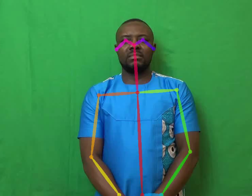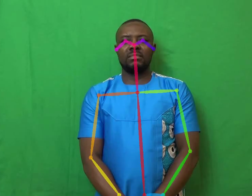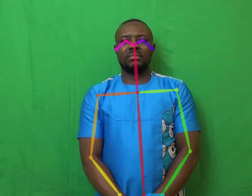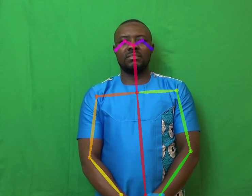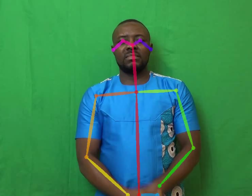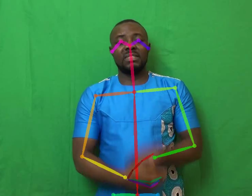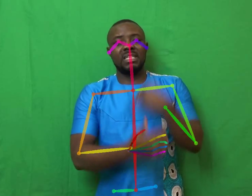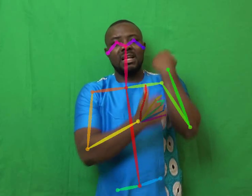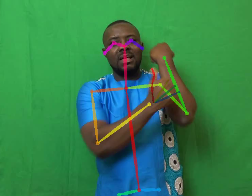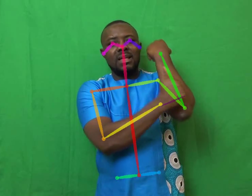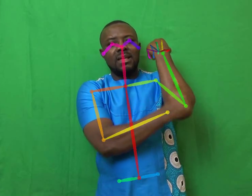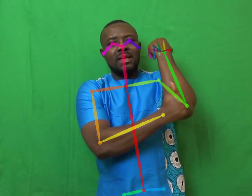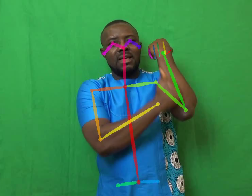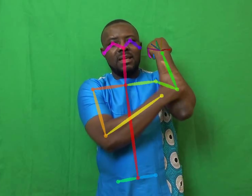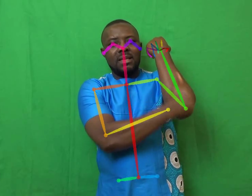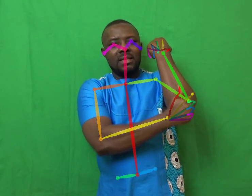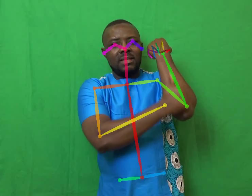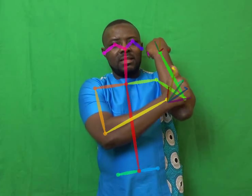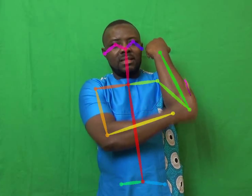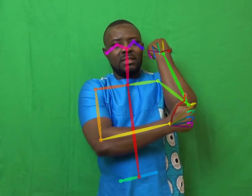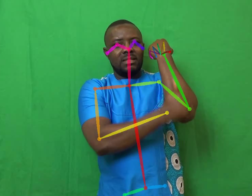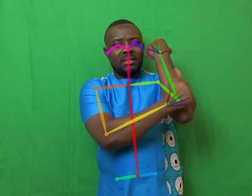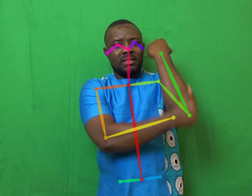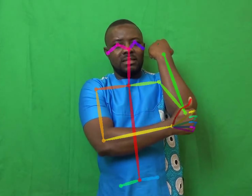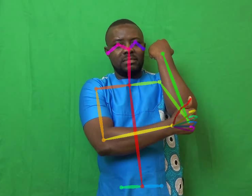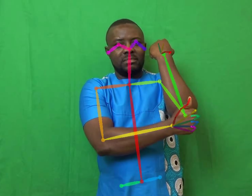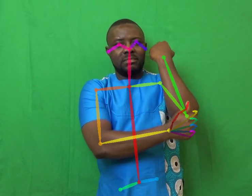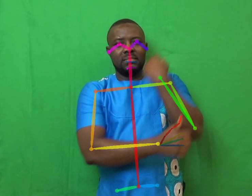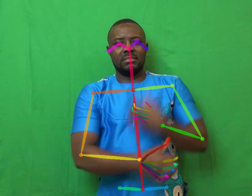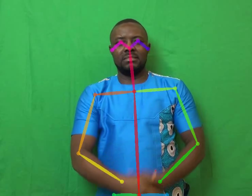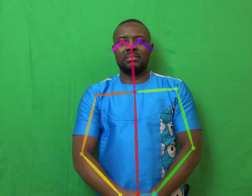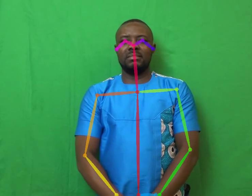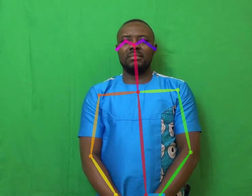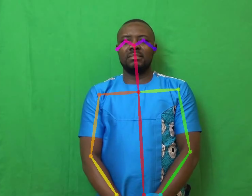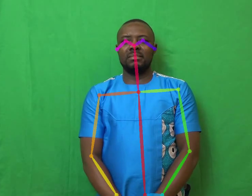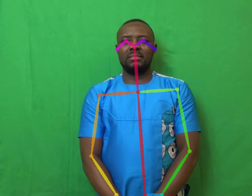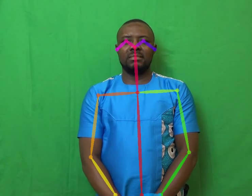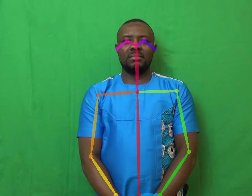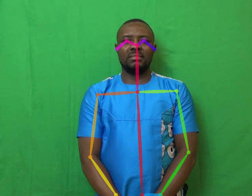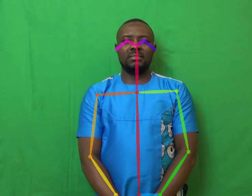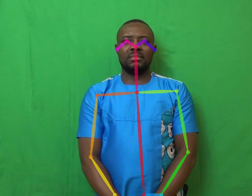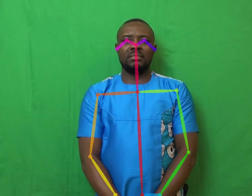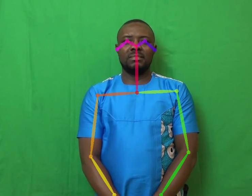Abraham